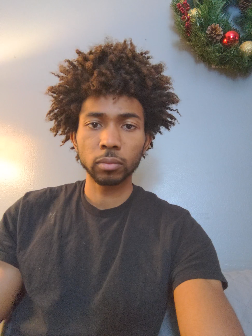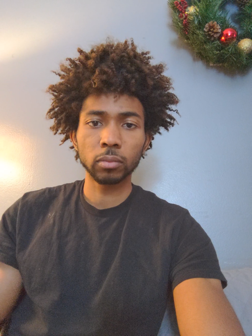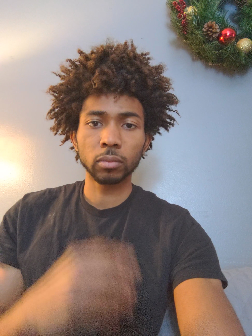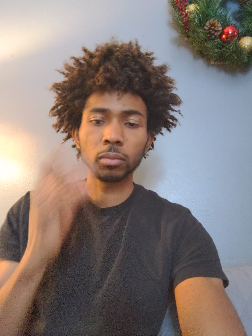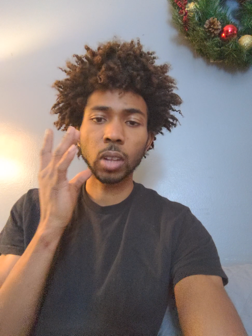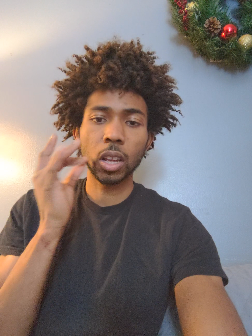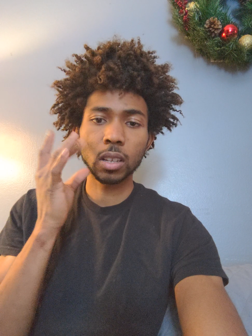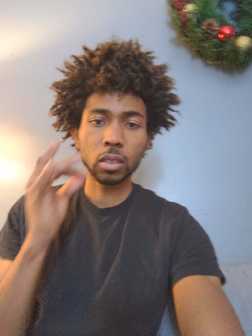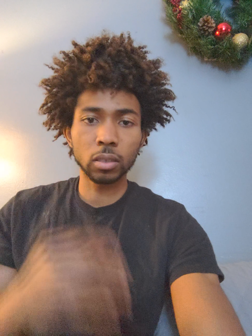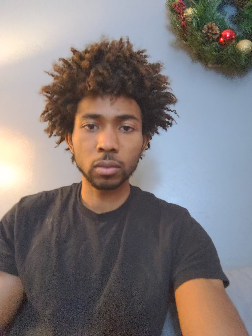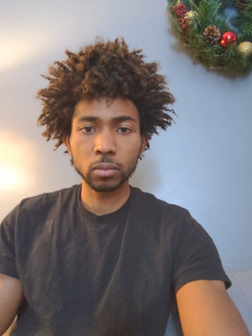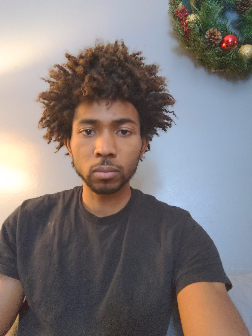kitty